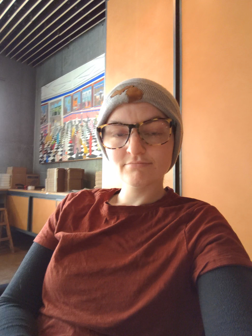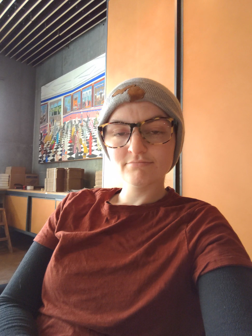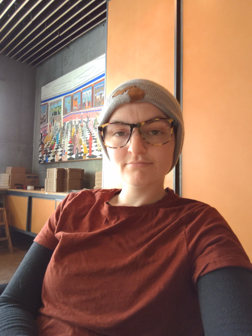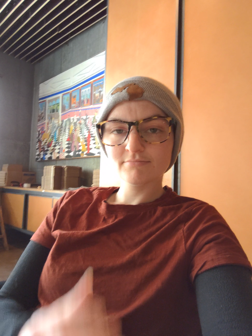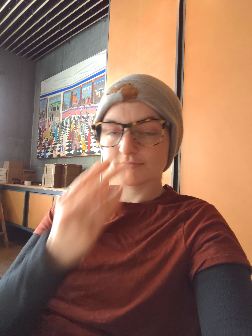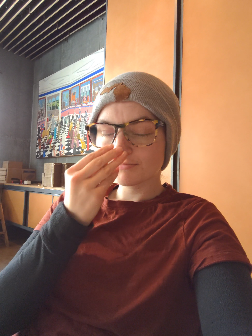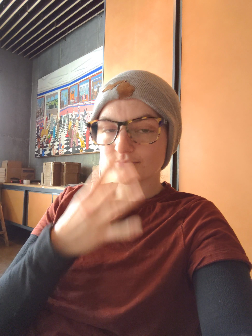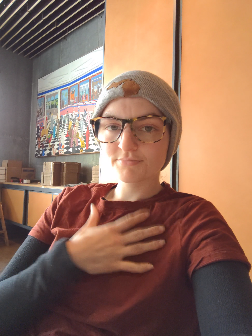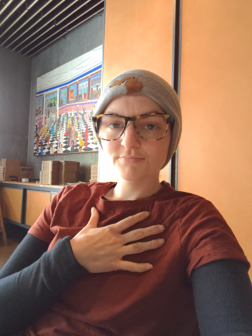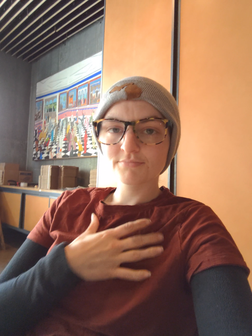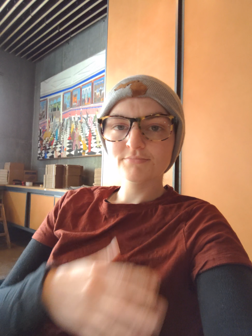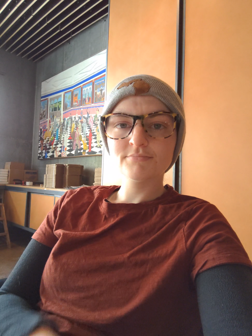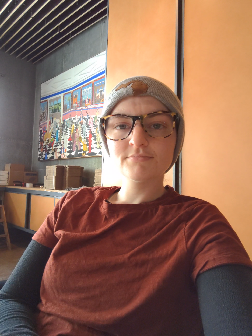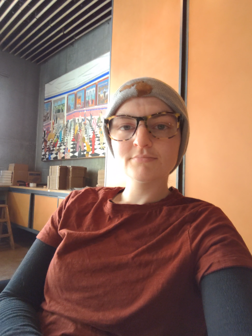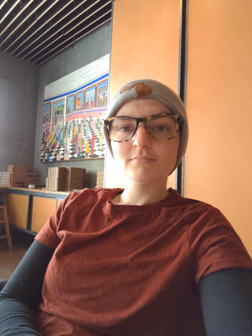pajamas